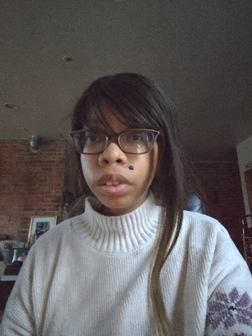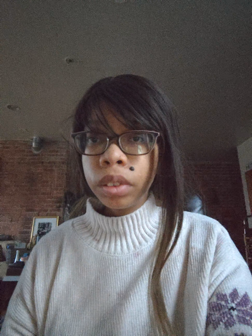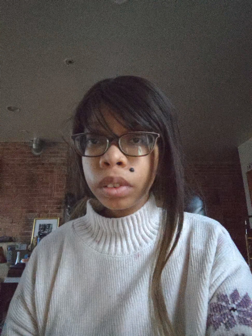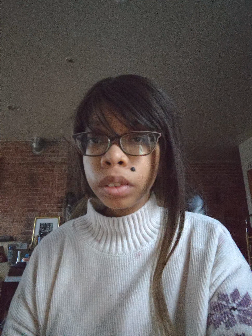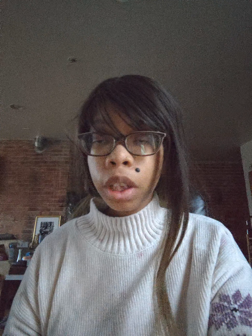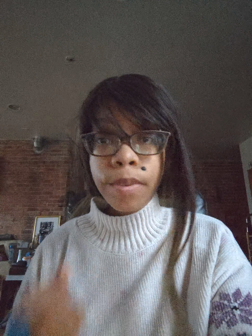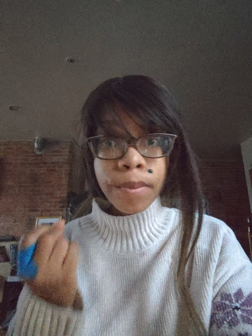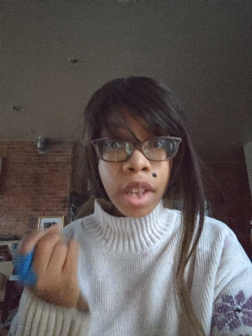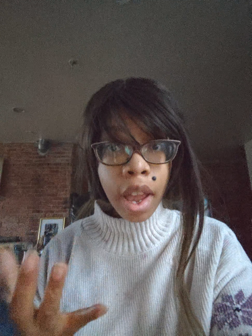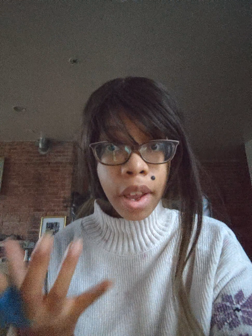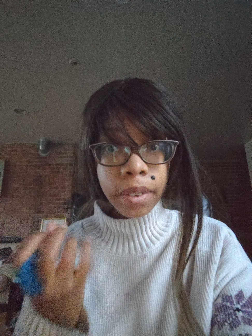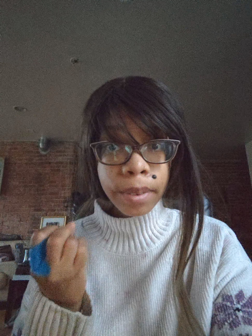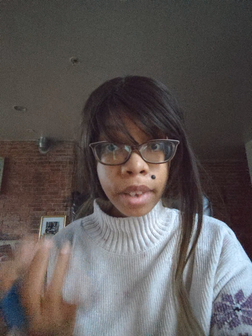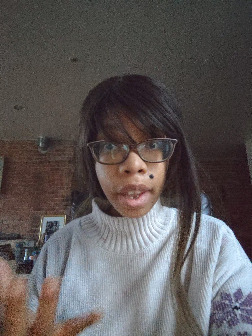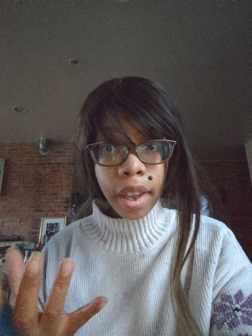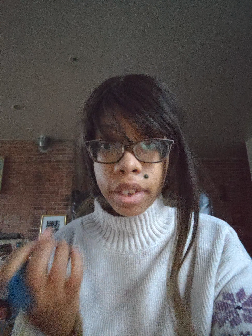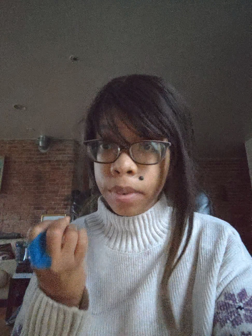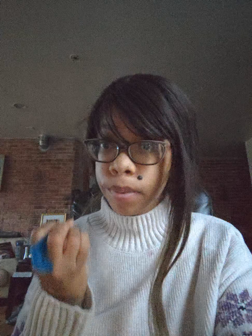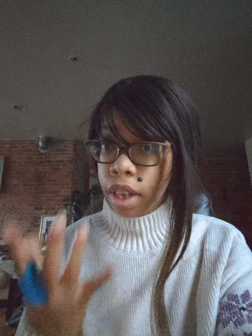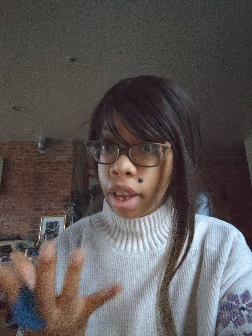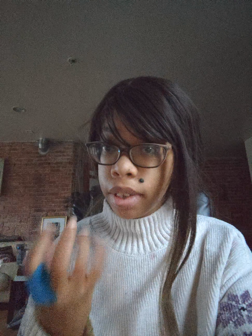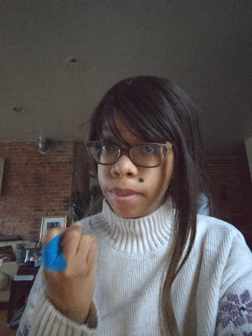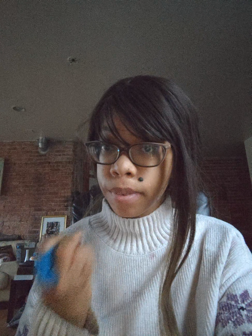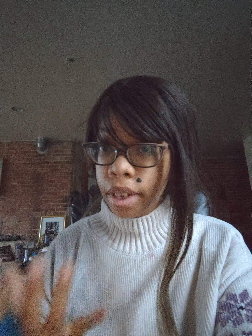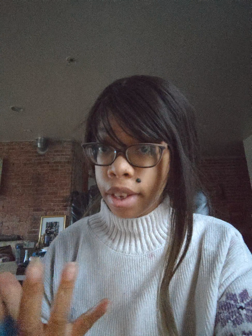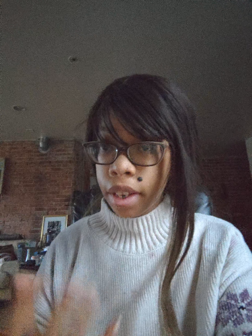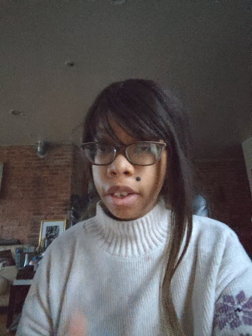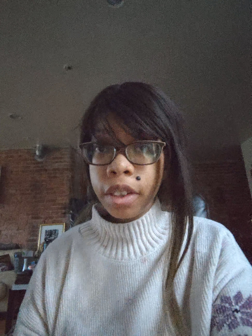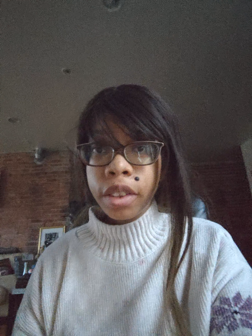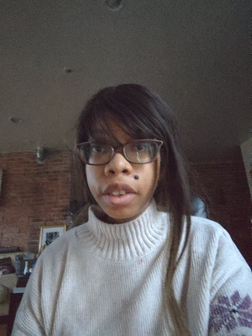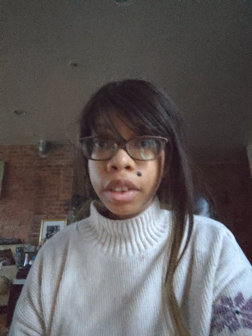many